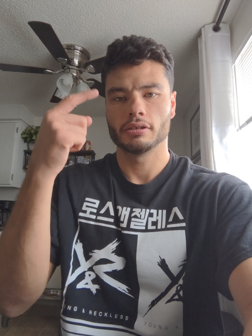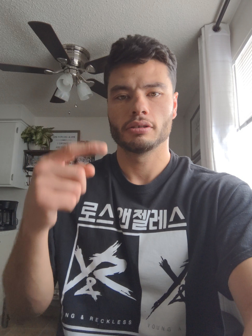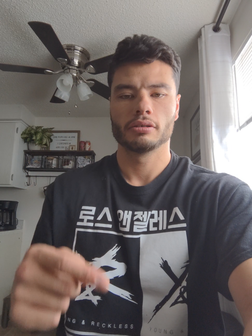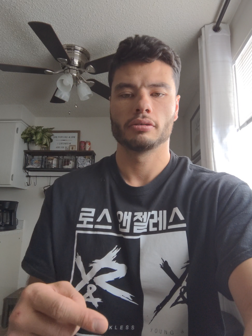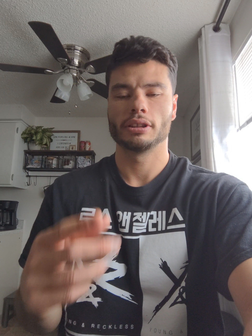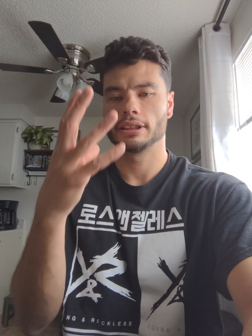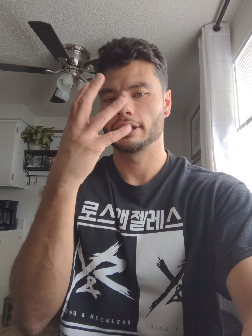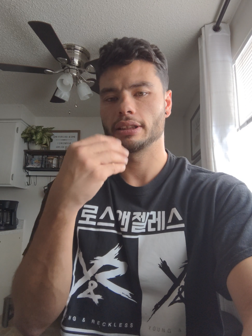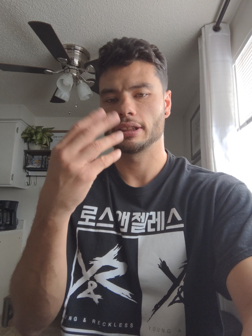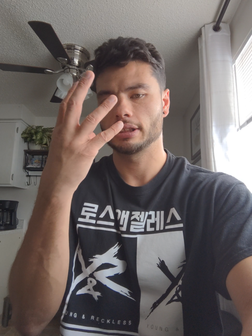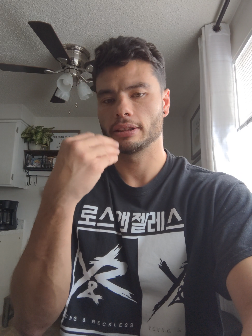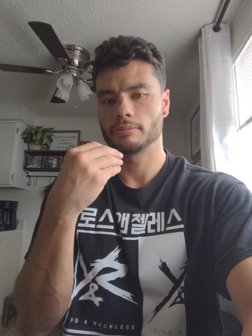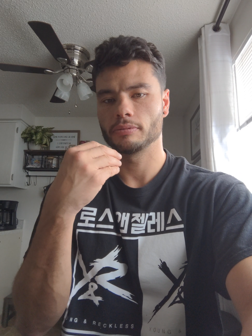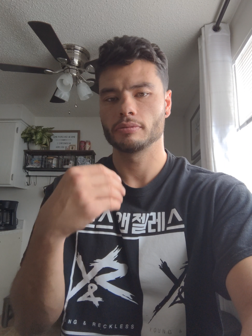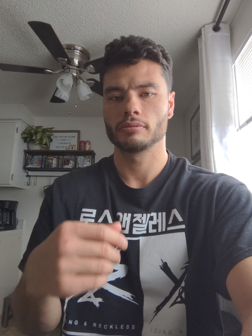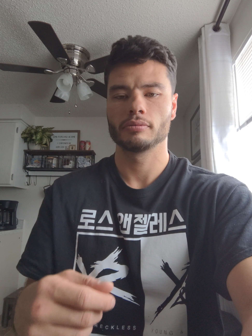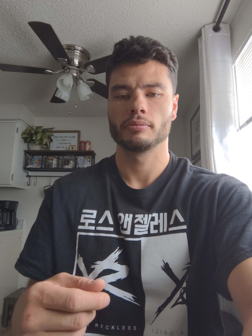sleepy